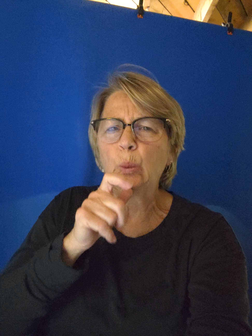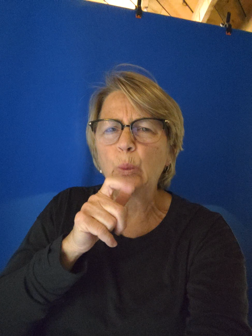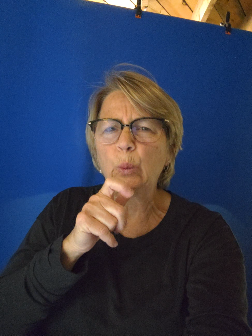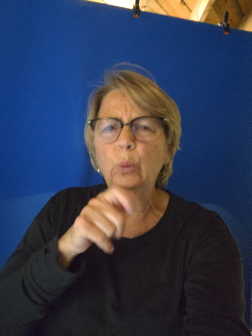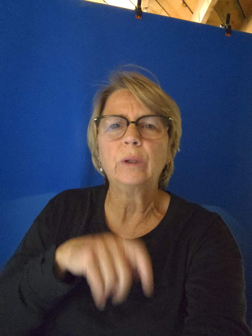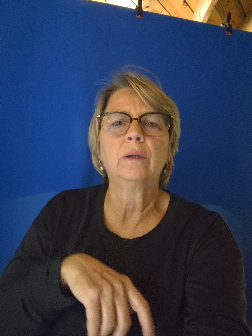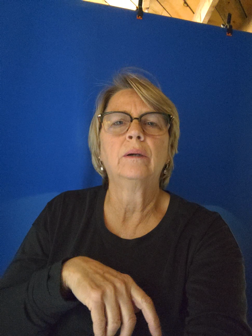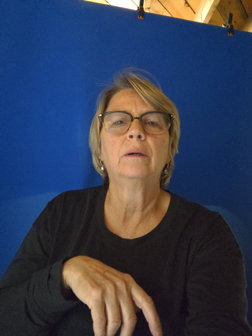who